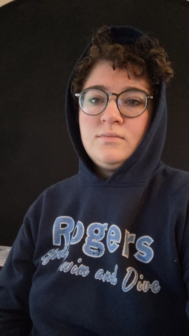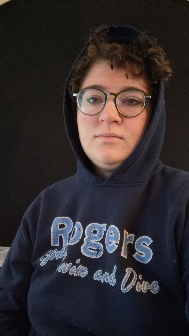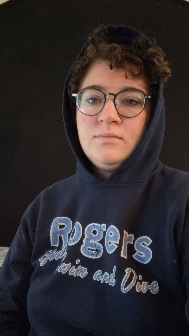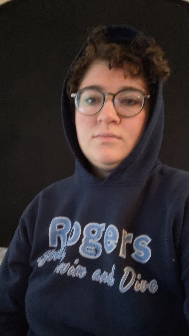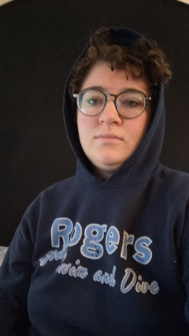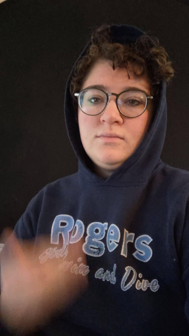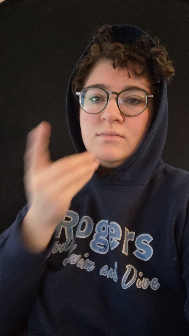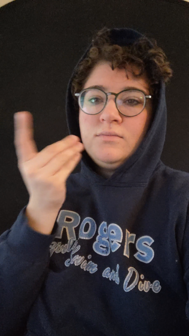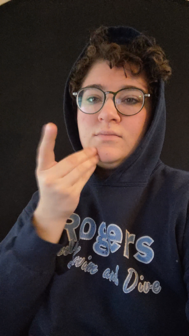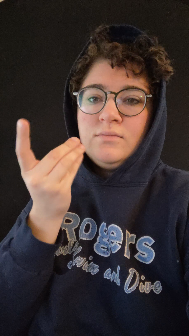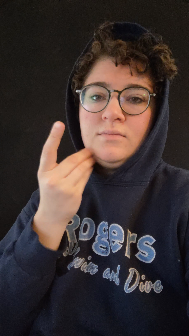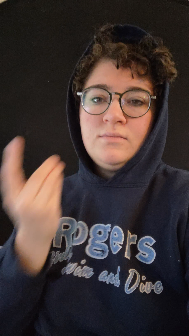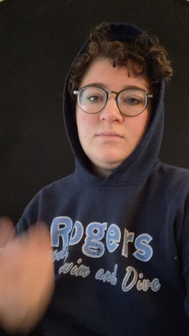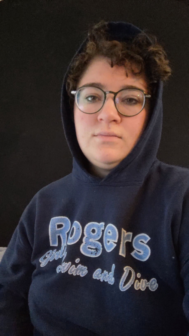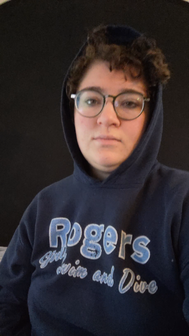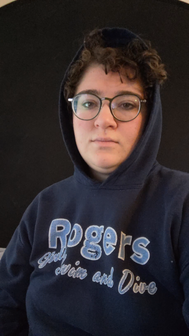dinner